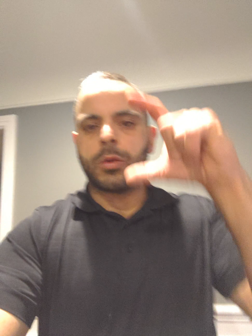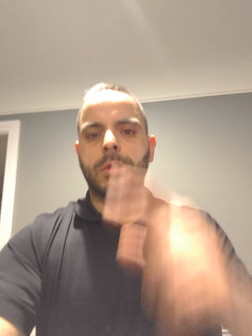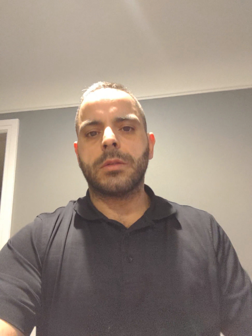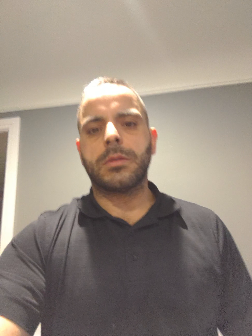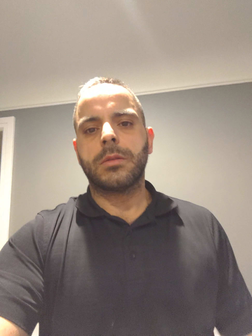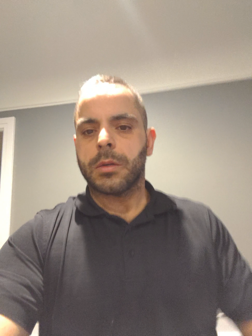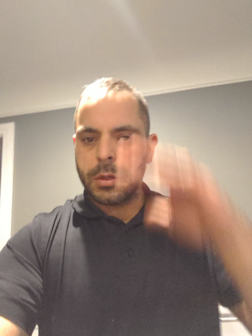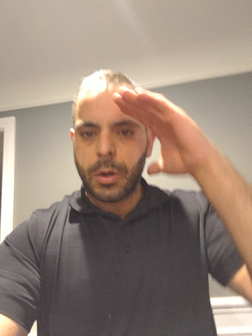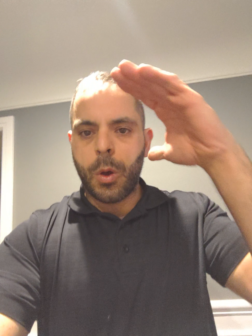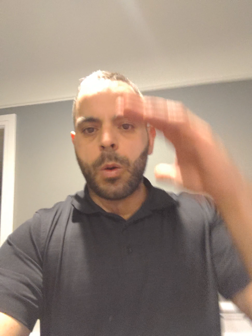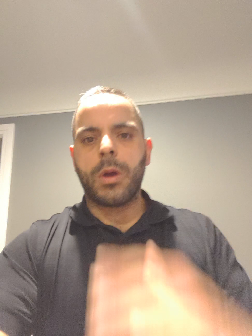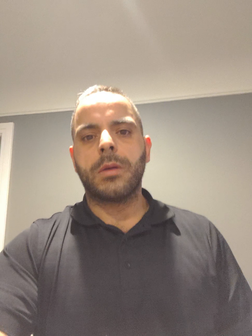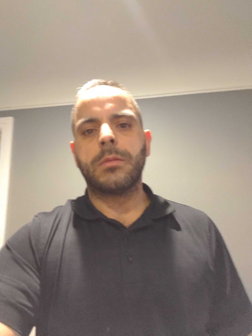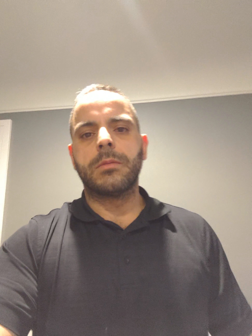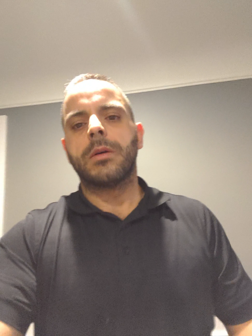hello